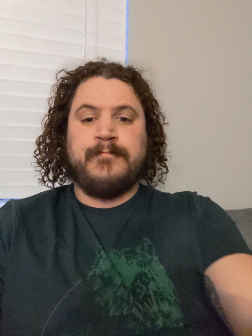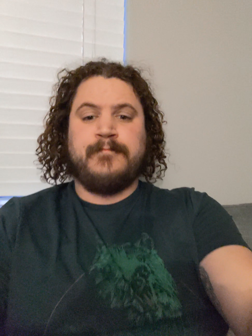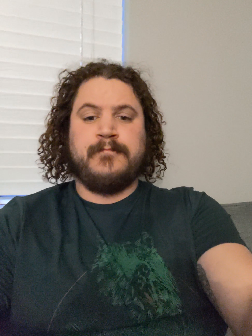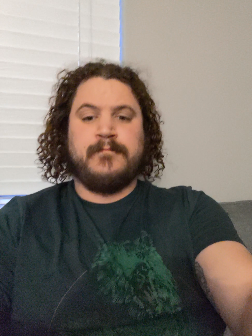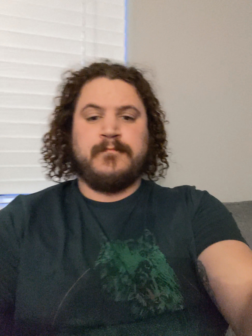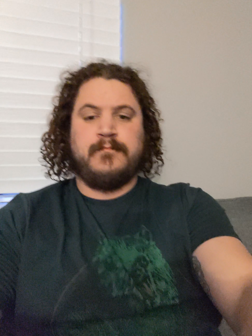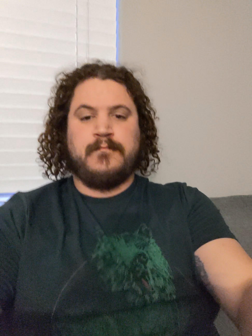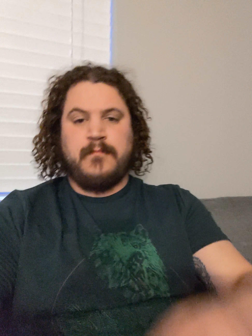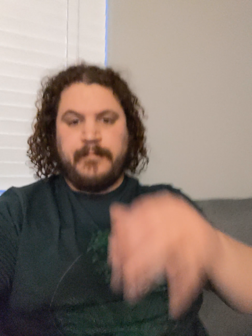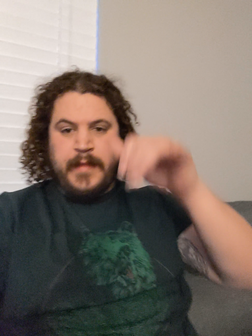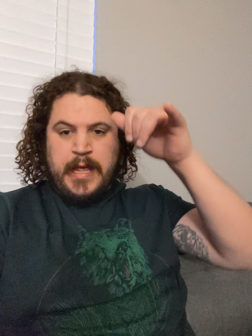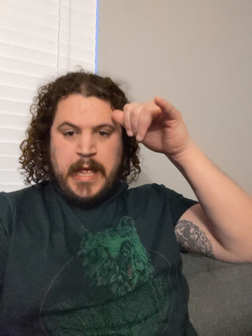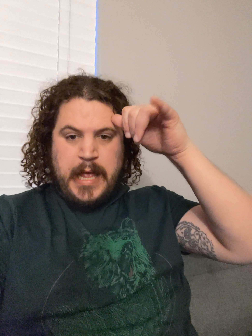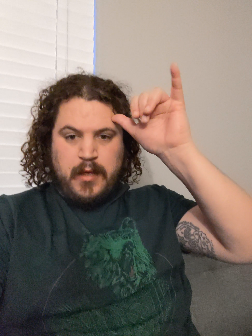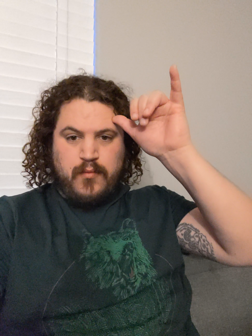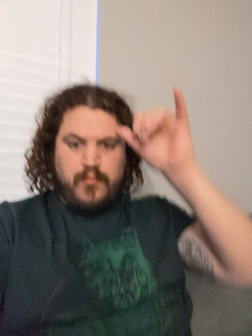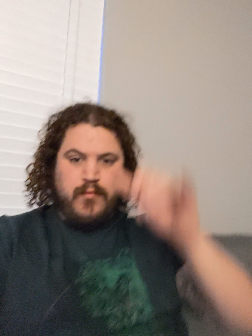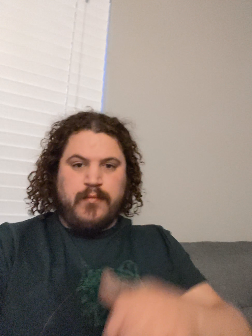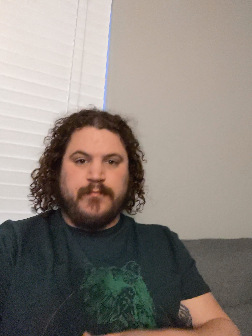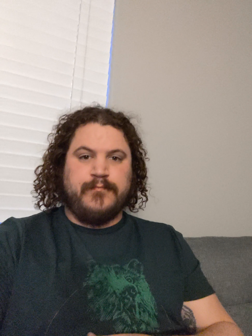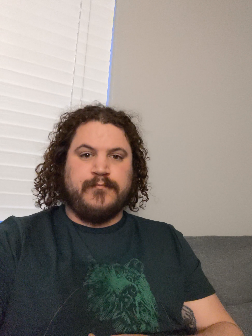cow